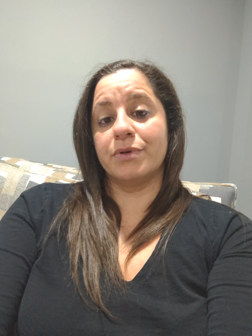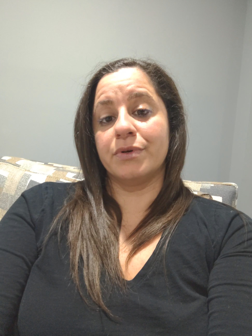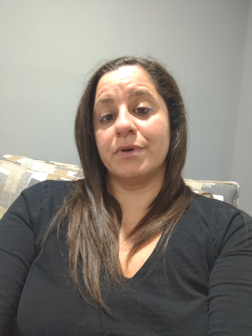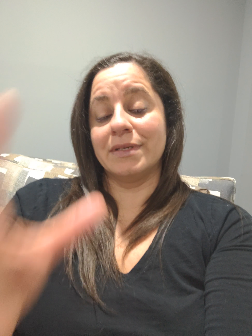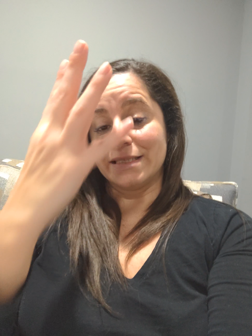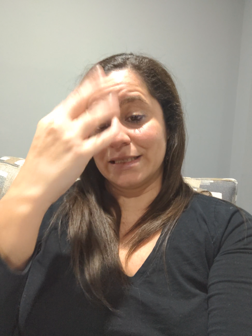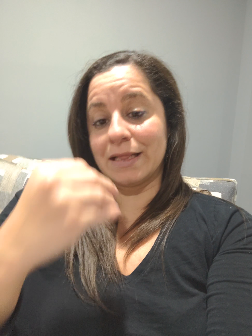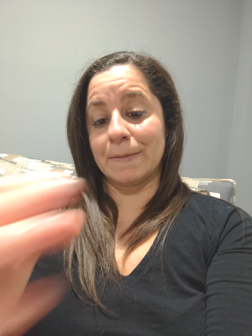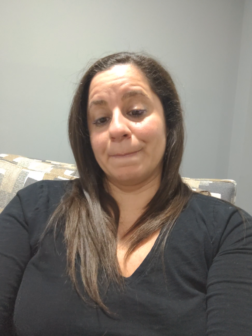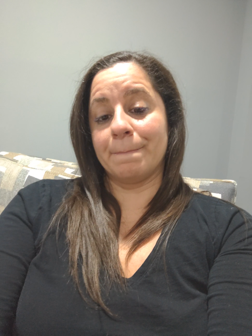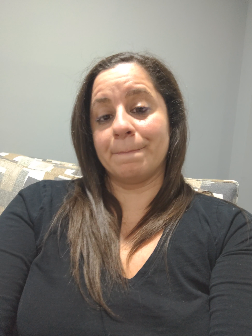sleep